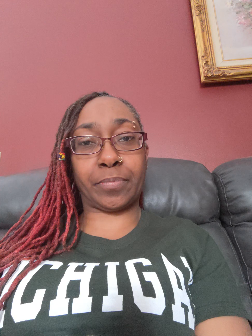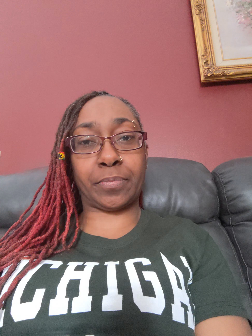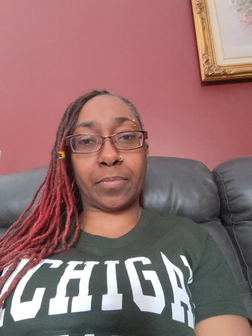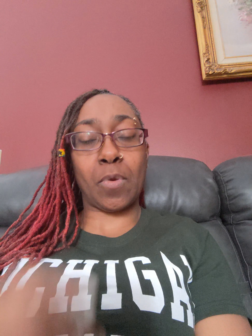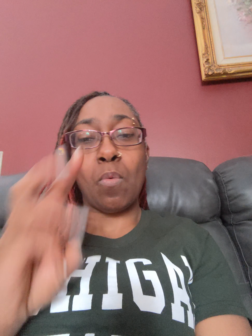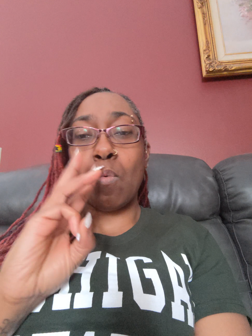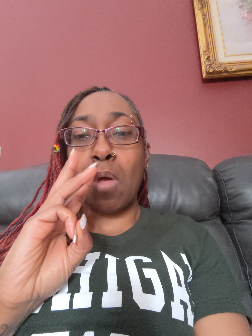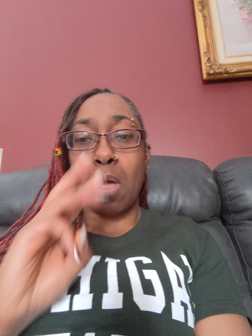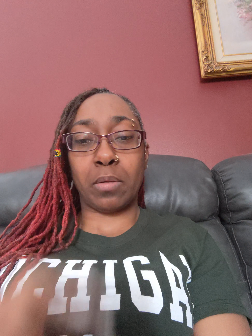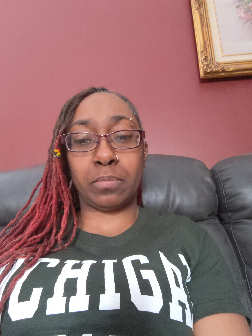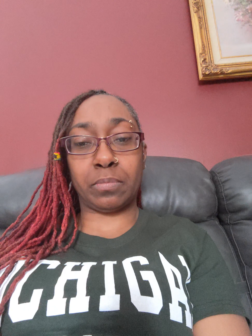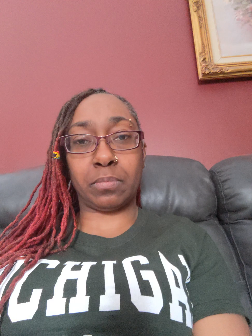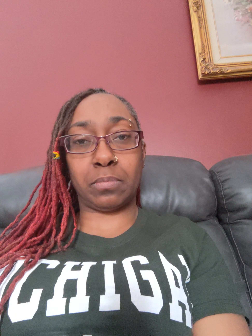water